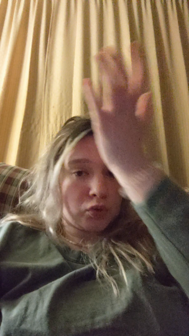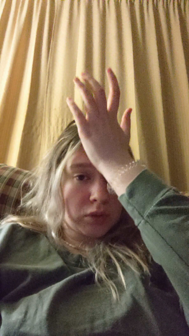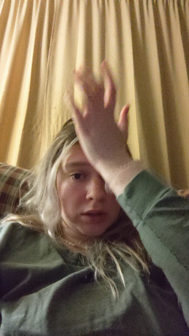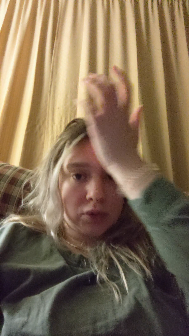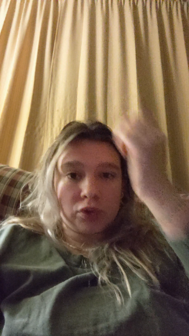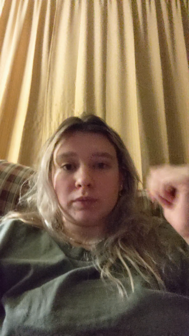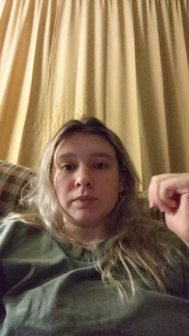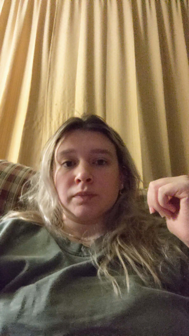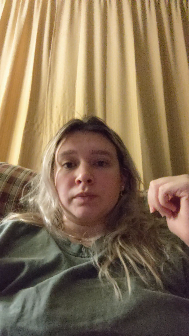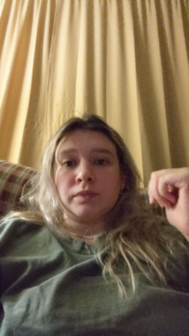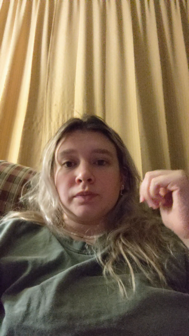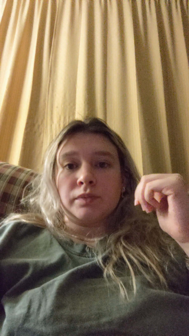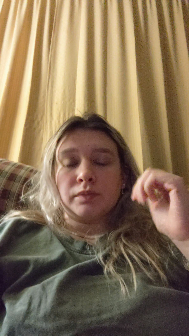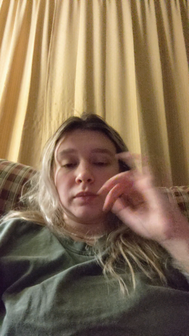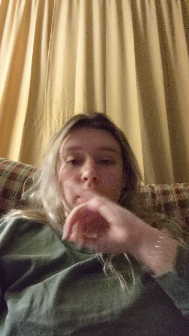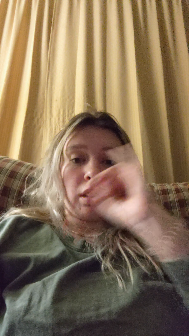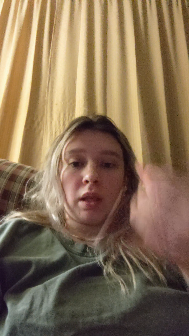last